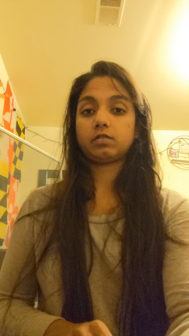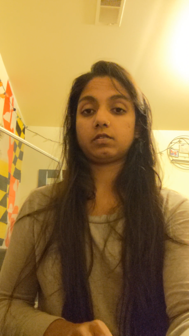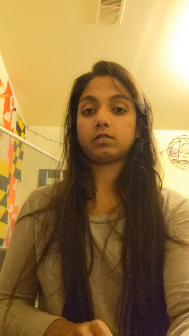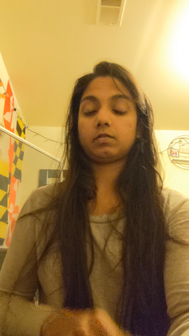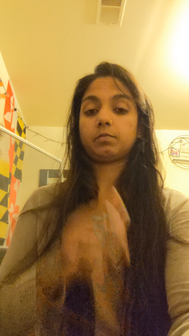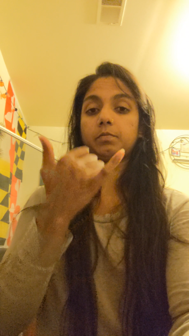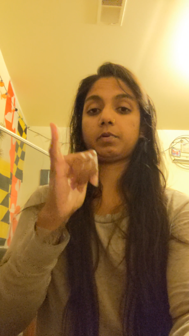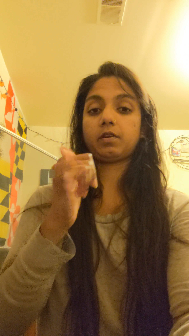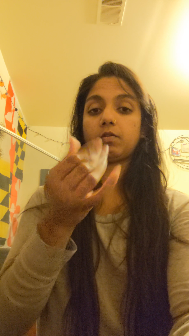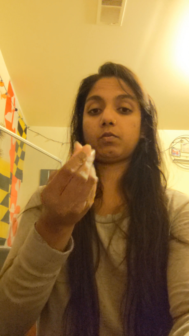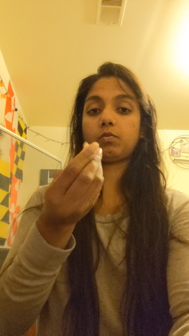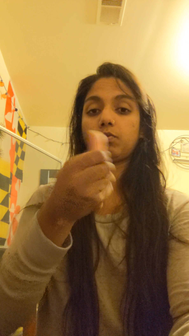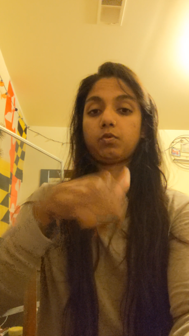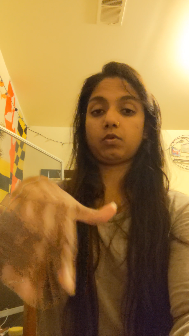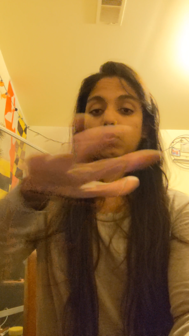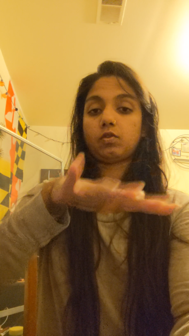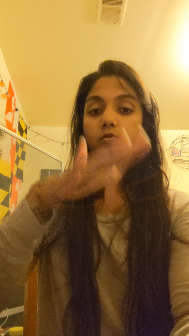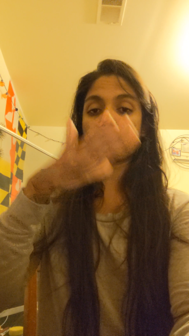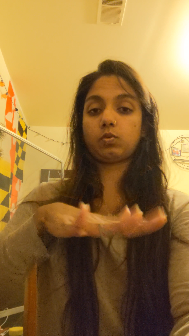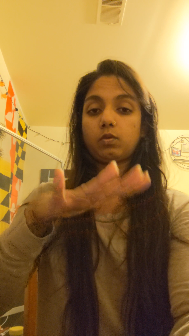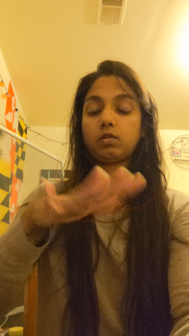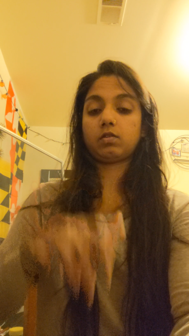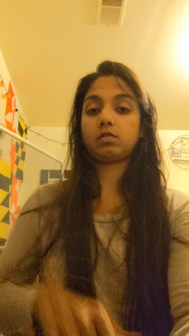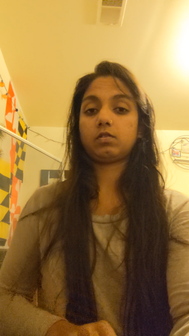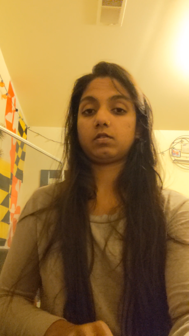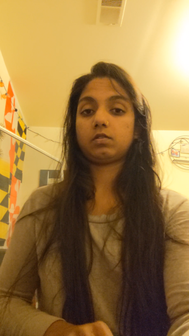playground